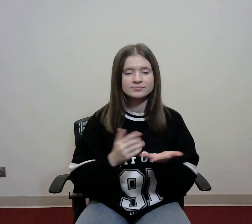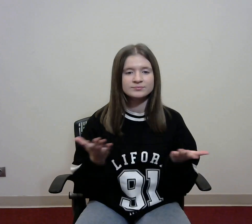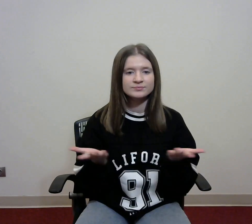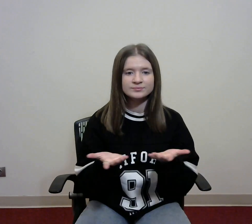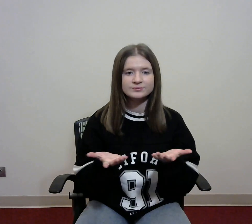necə